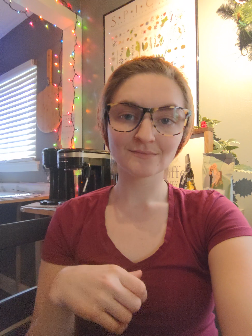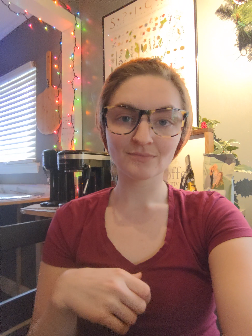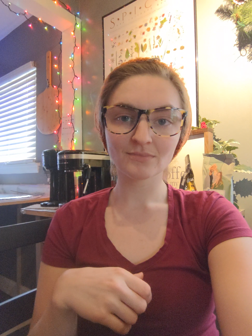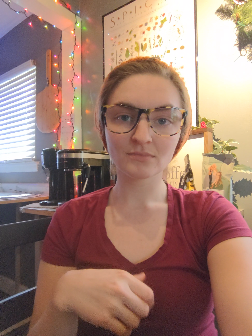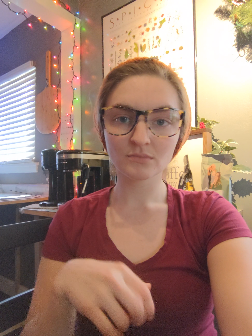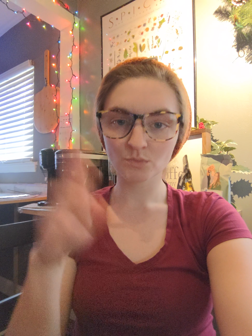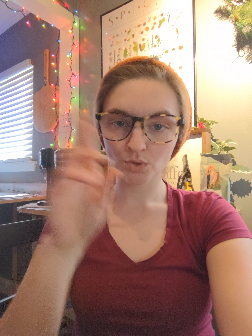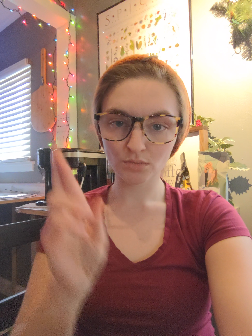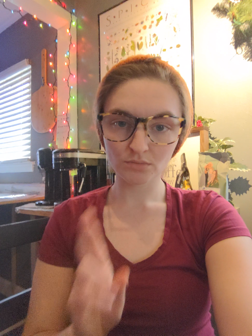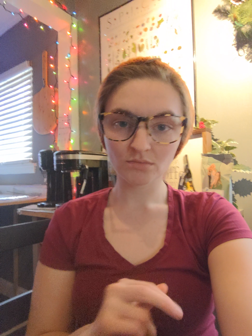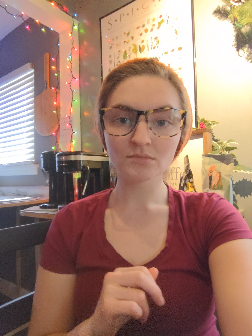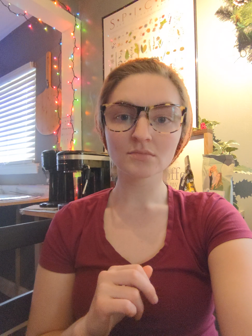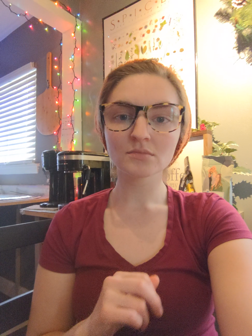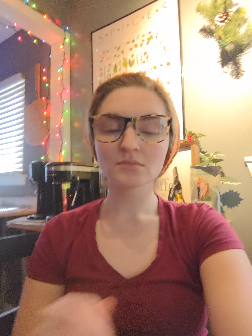refrigerator